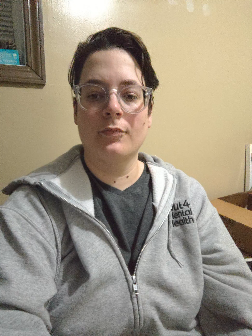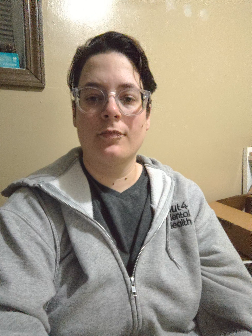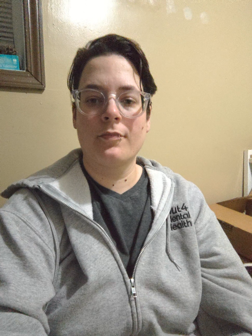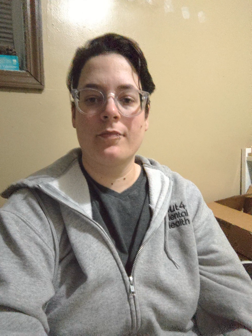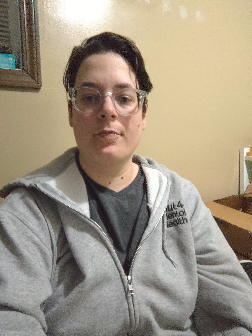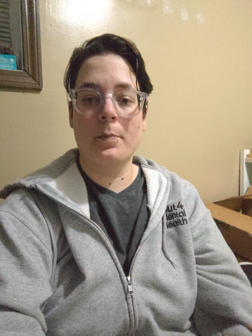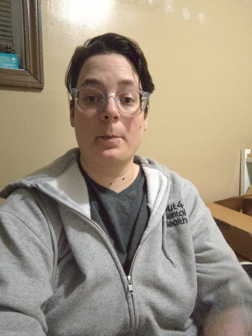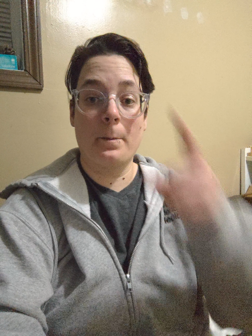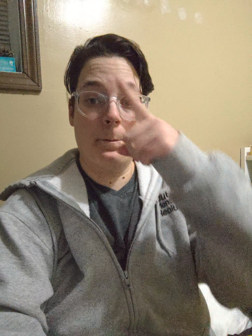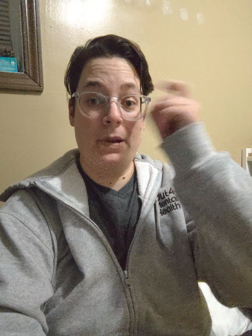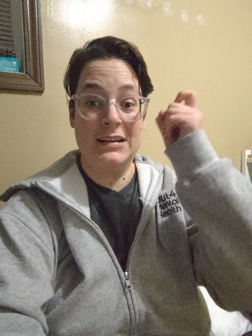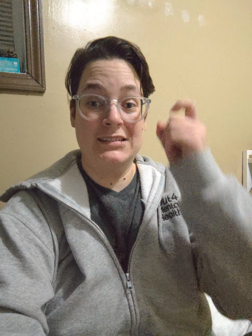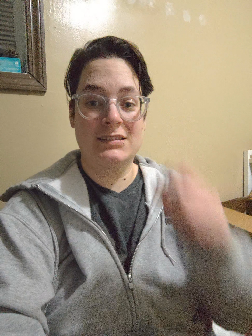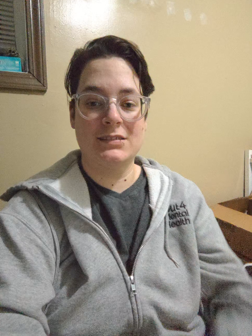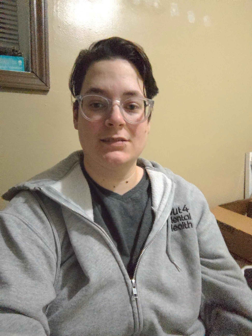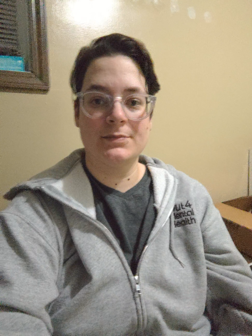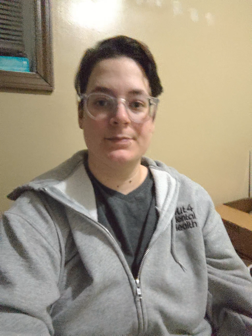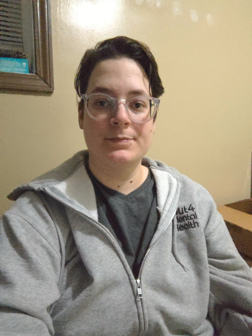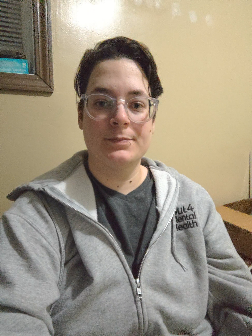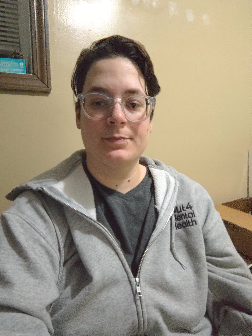because